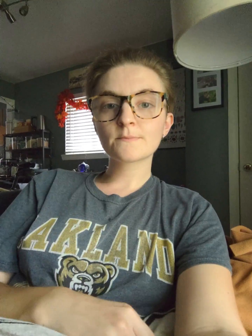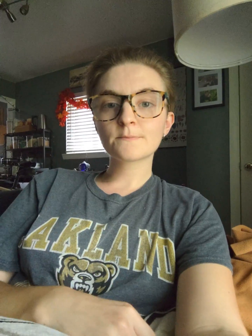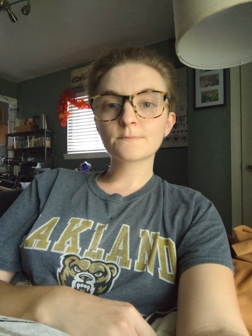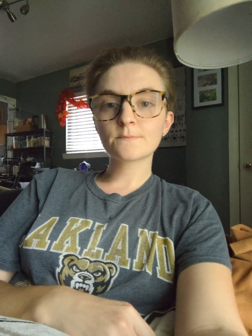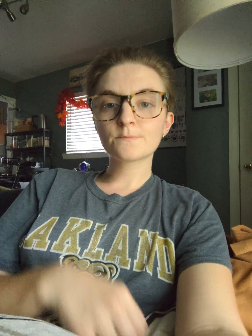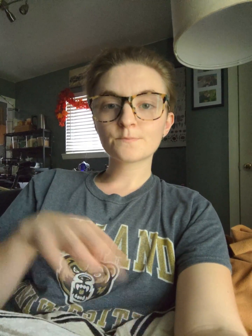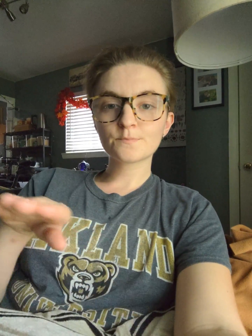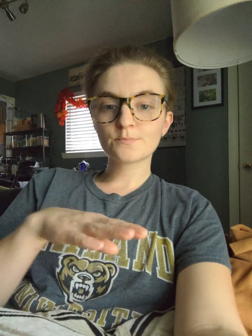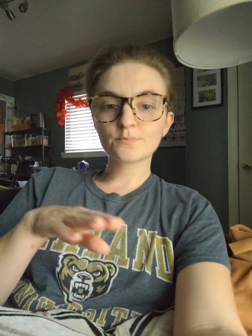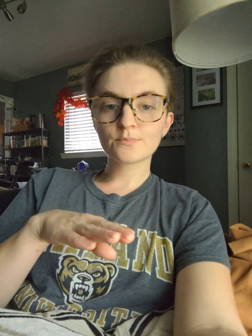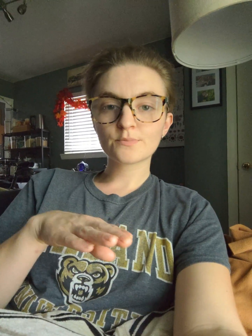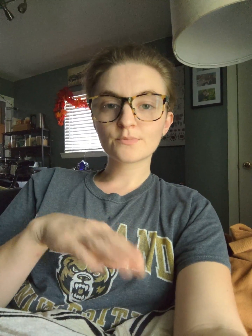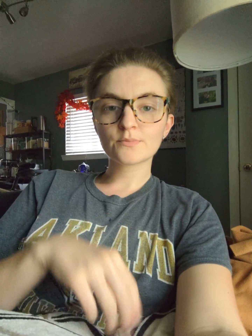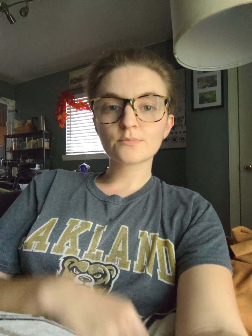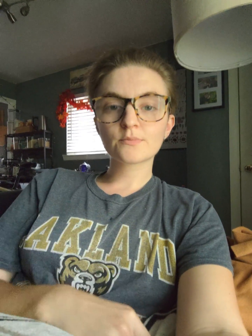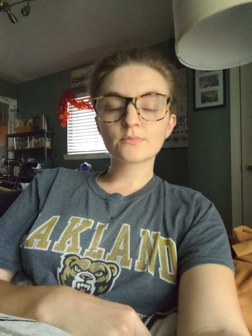boots